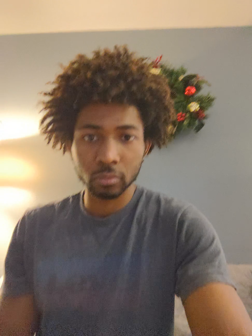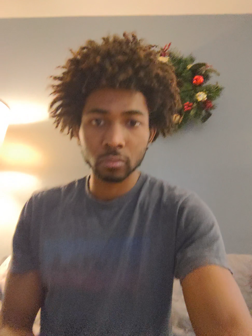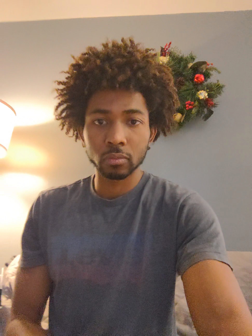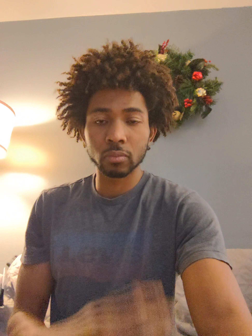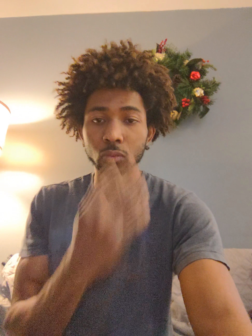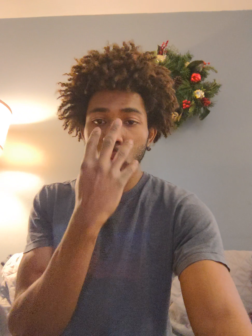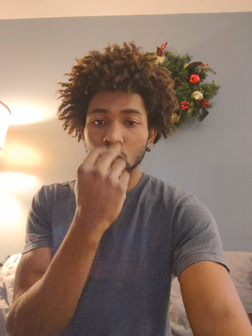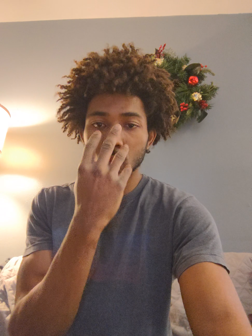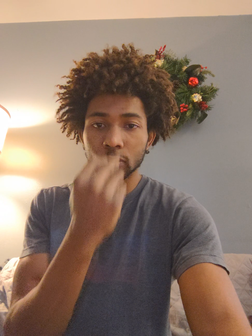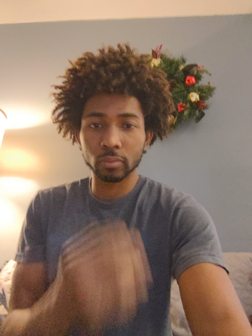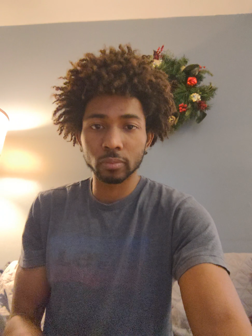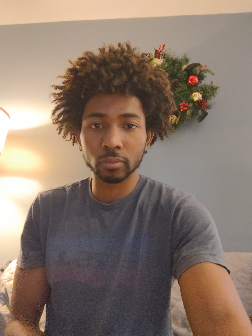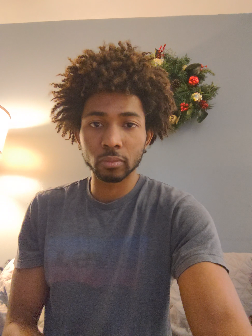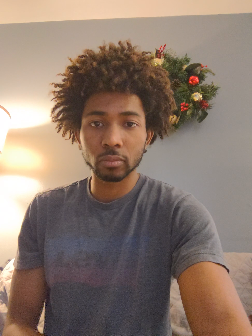wolf